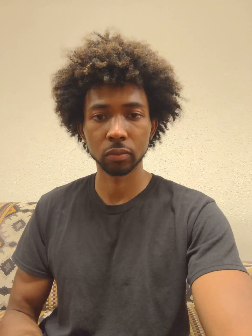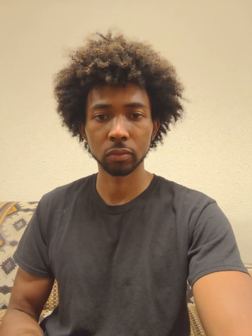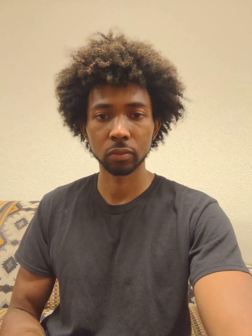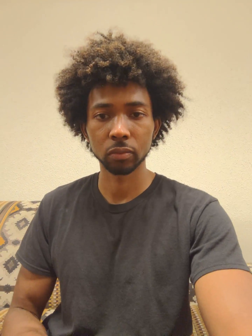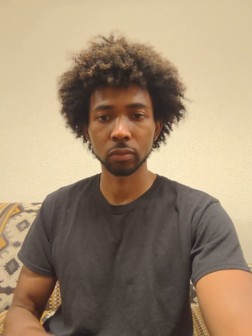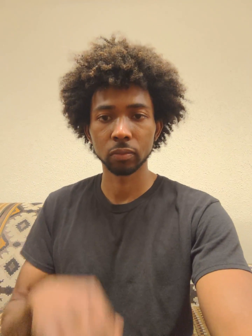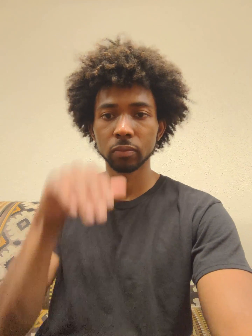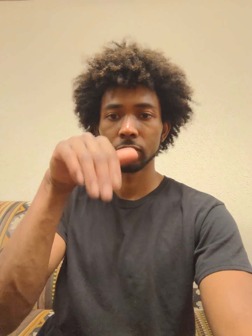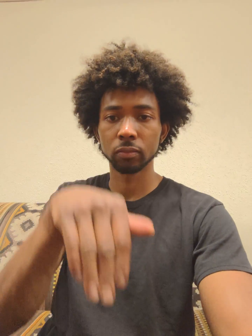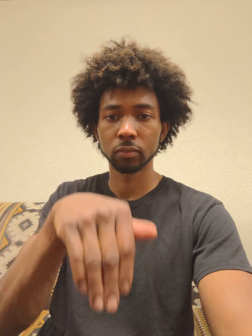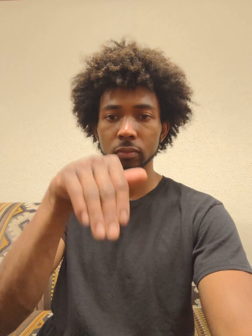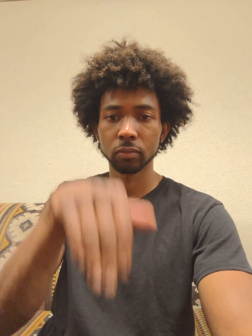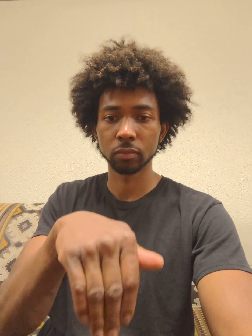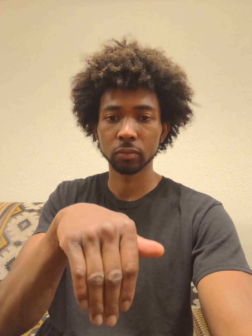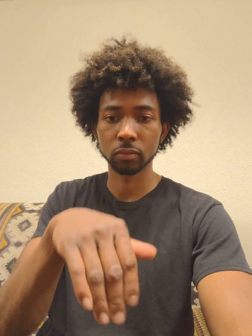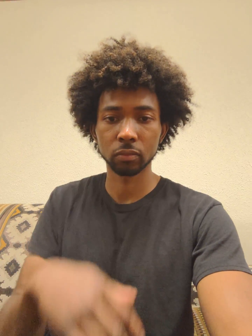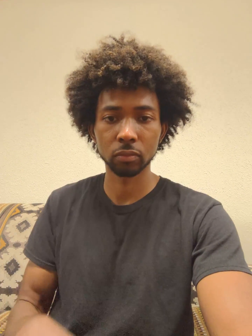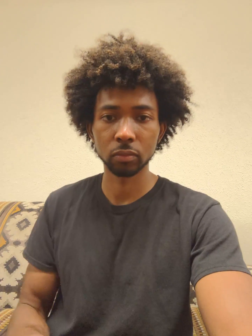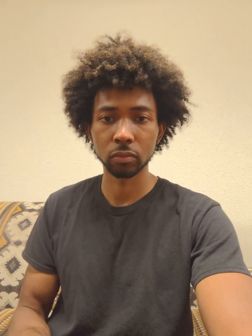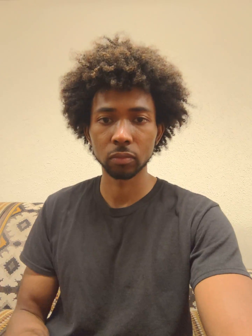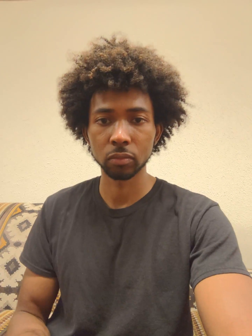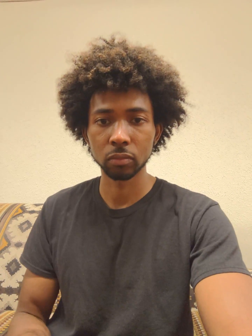night night